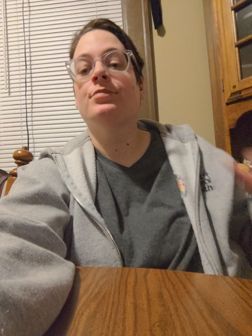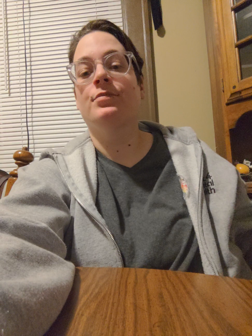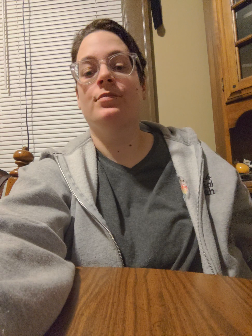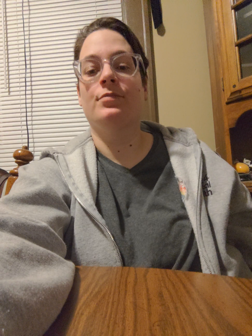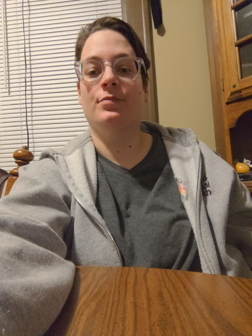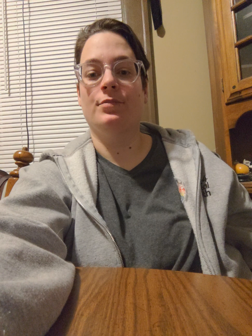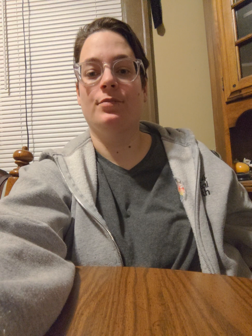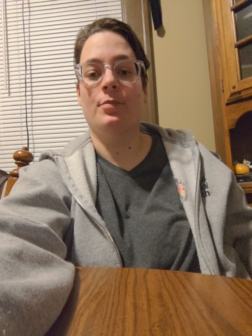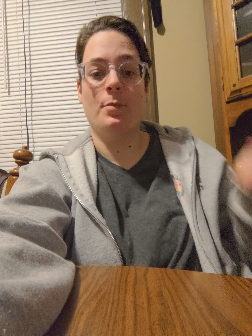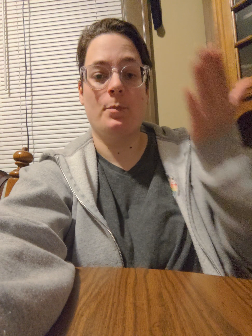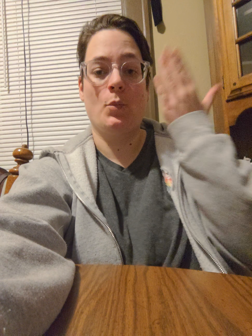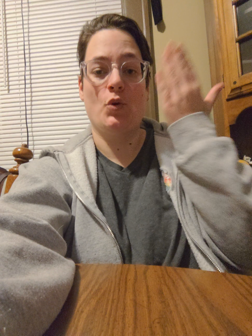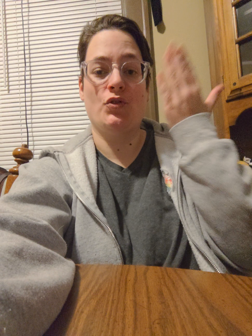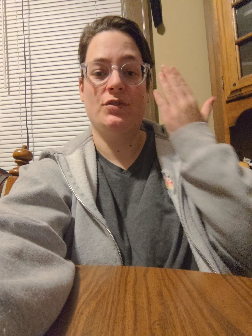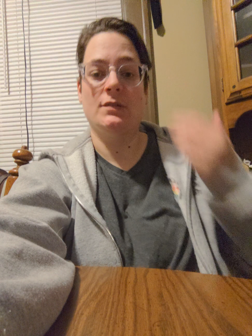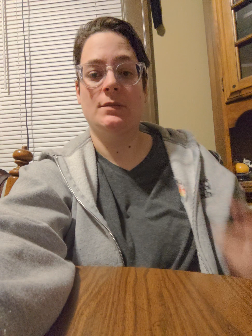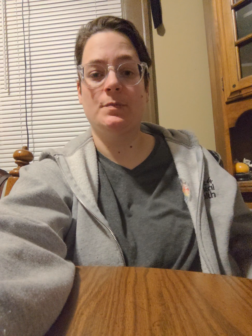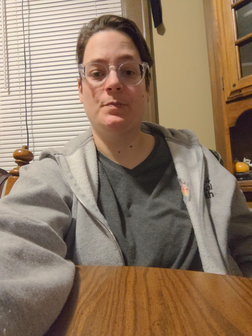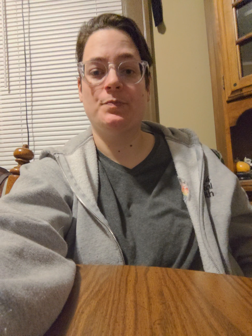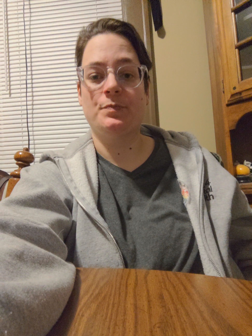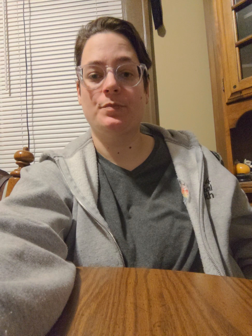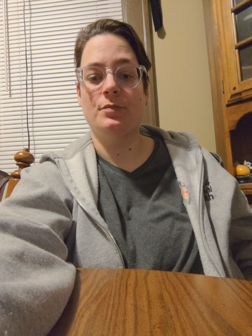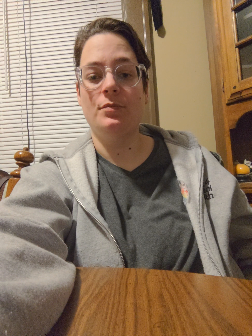morning